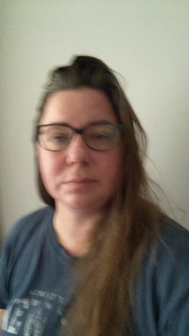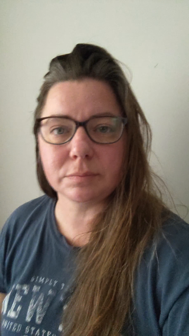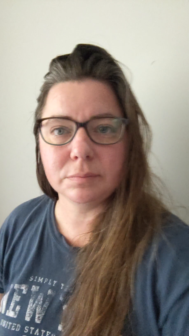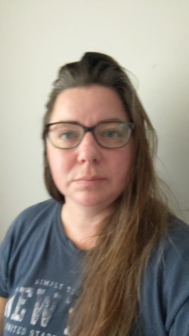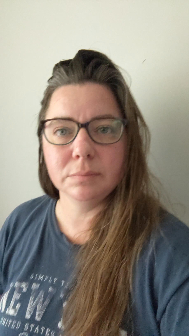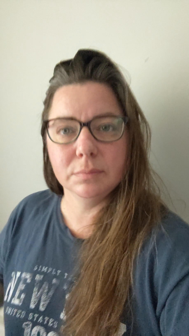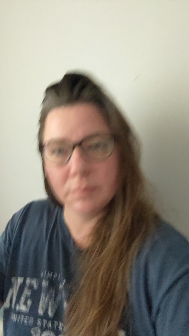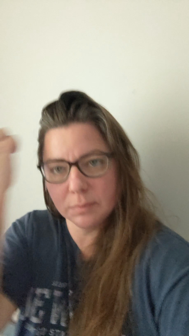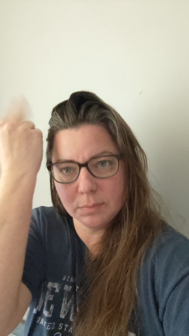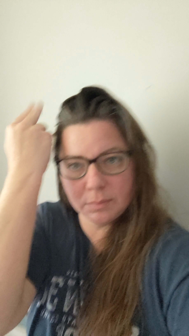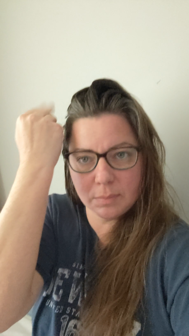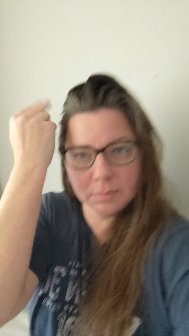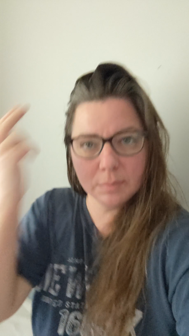bunny